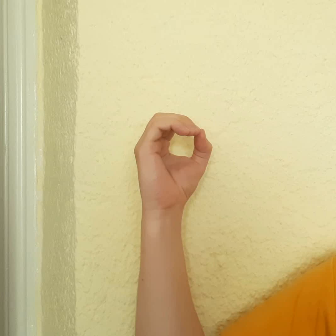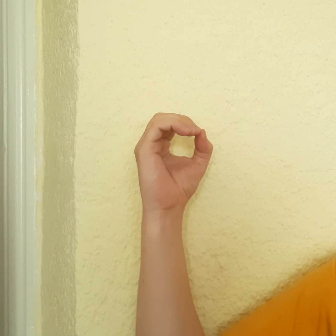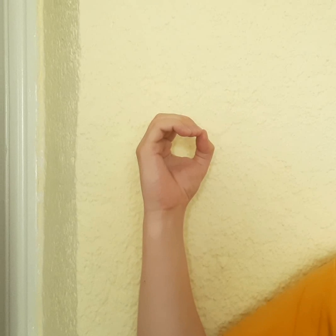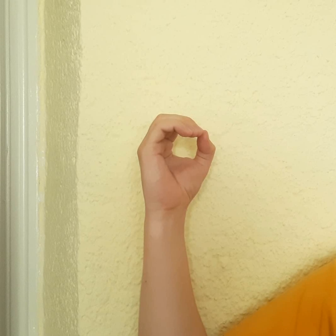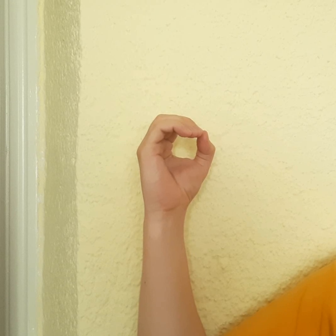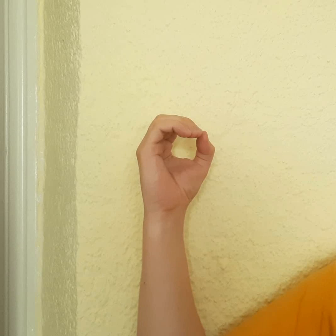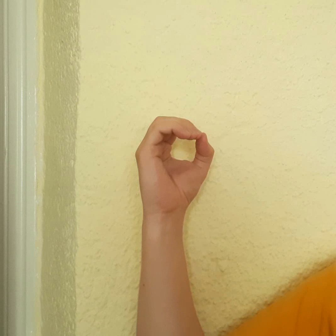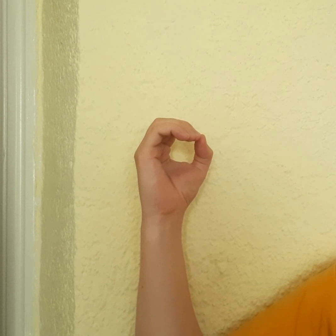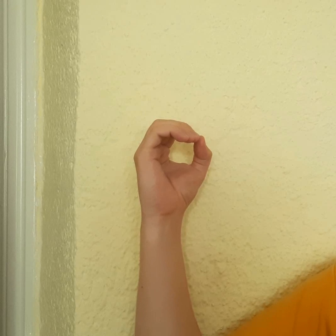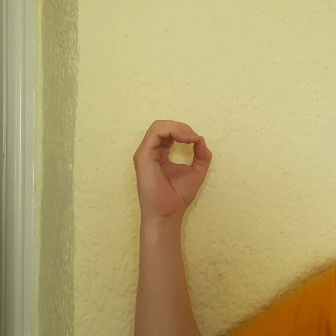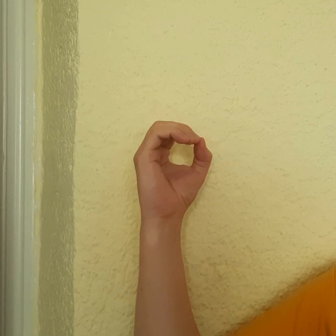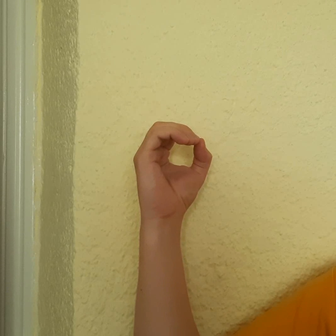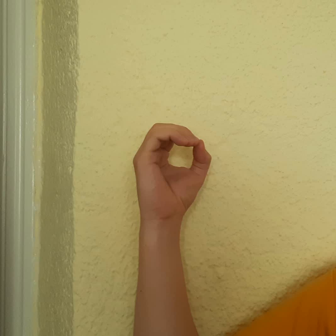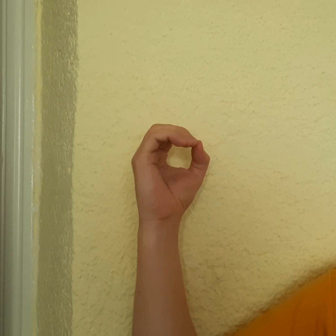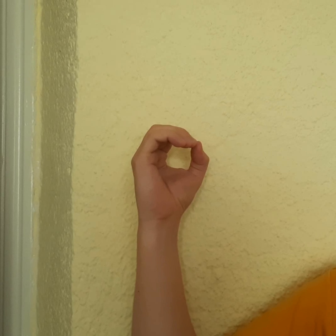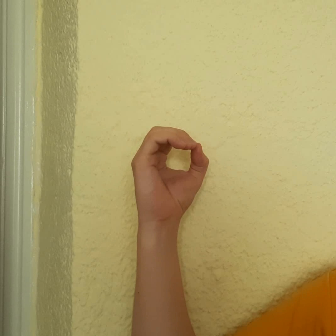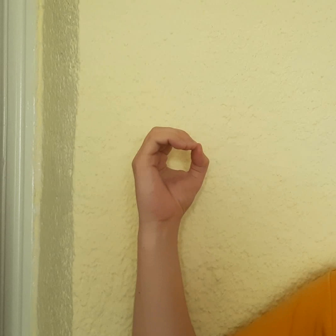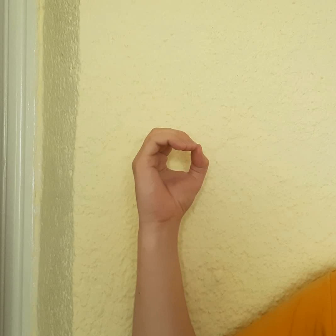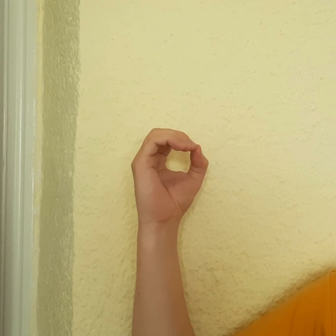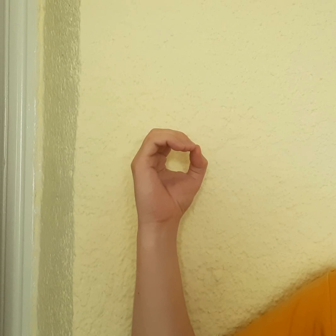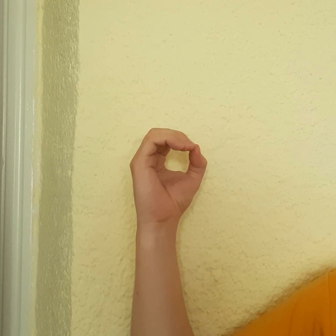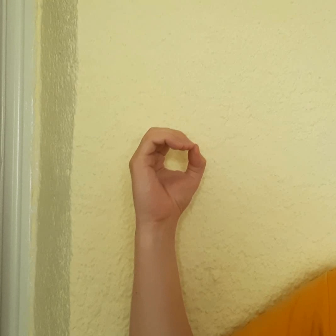Е